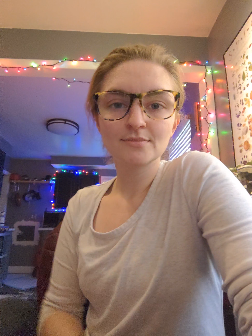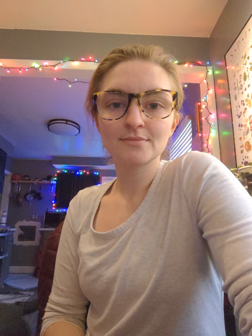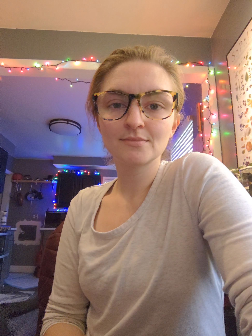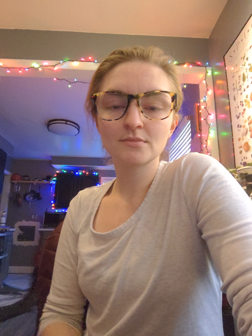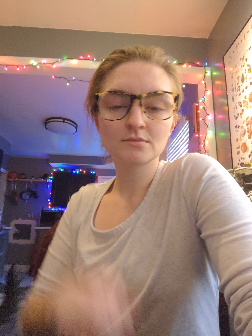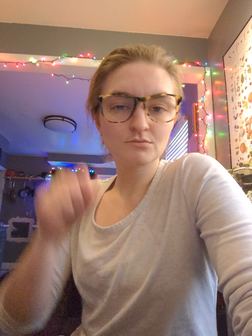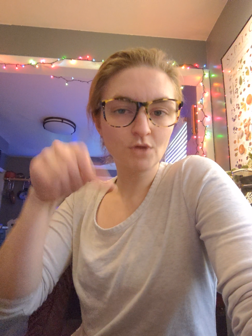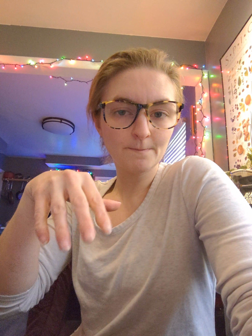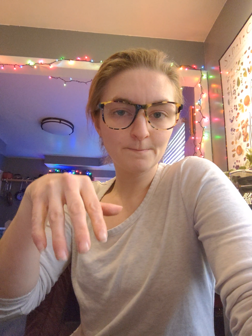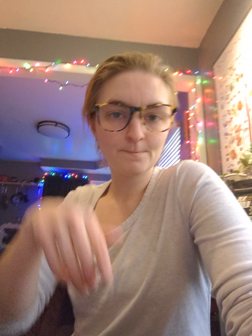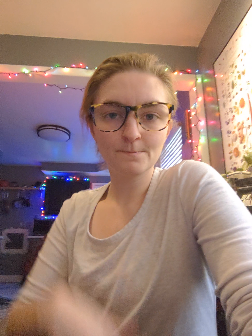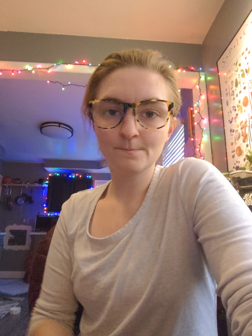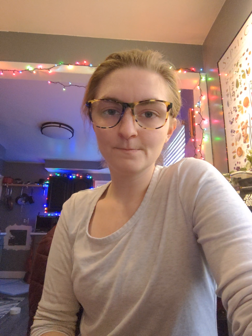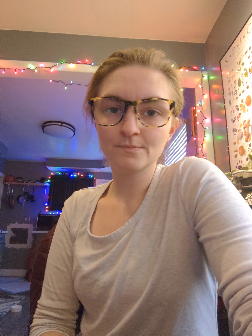drop